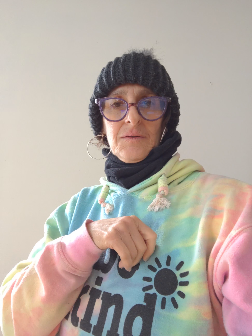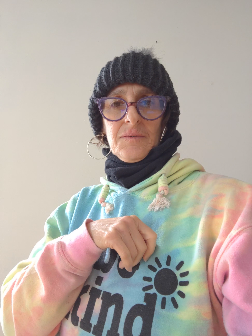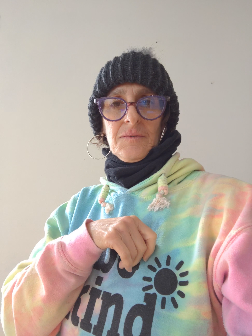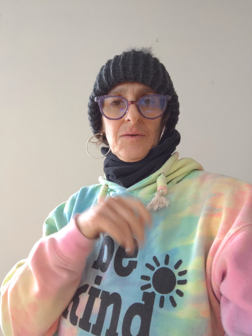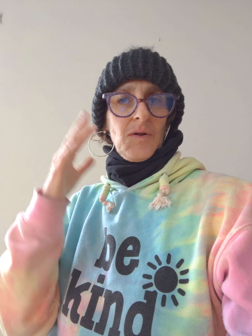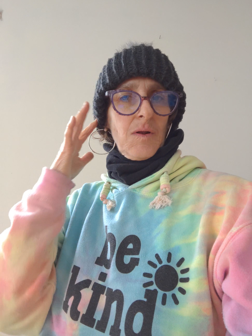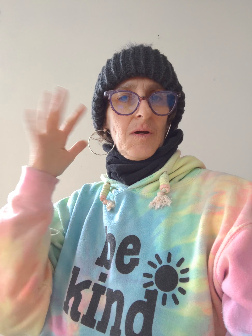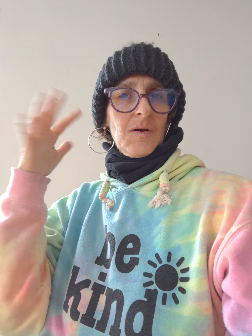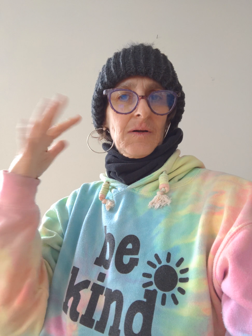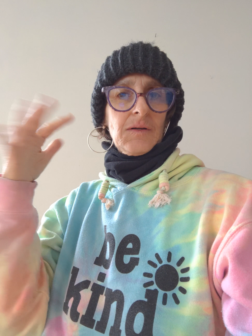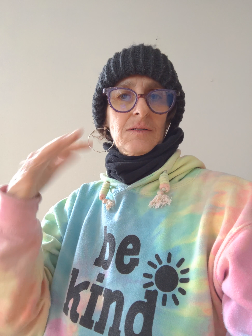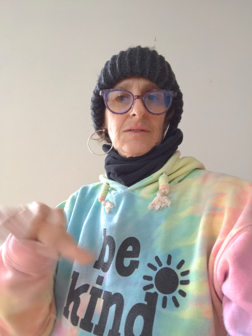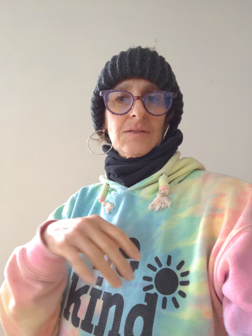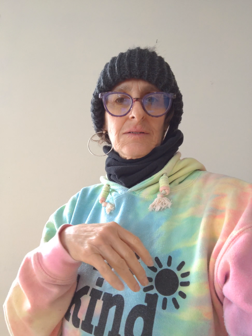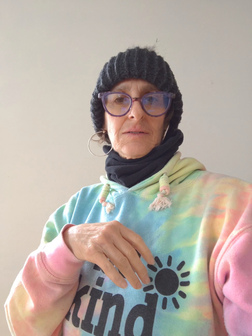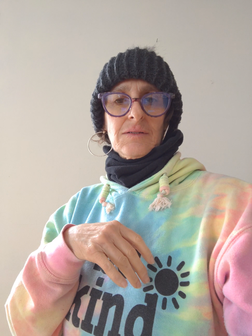noisy